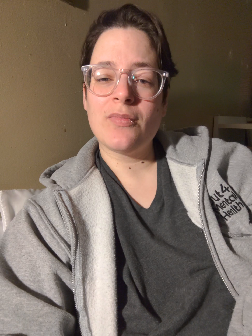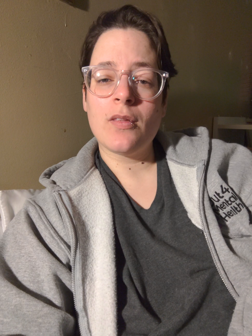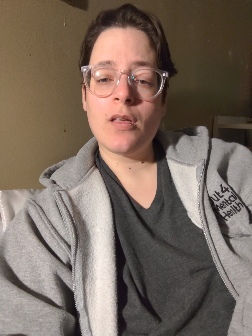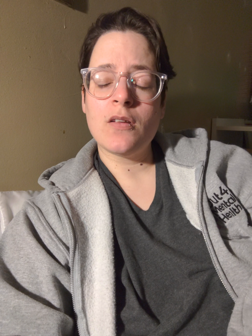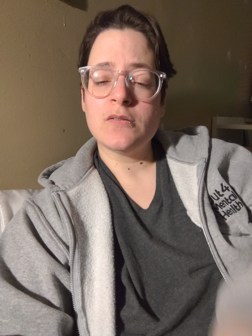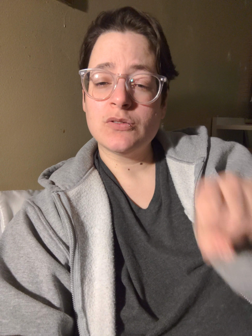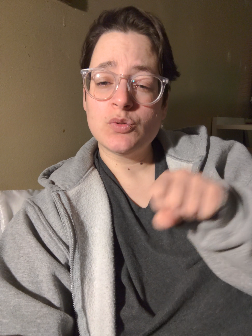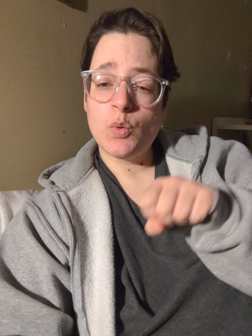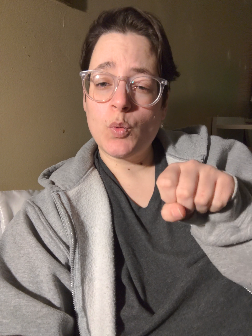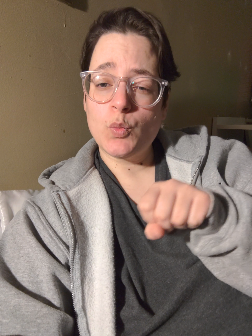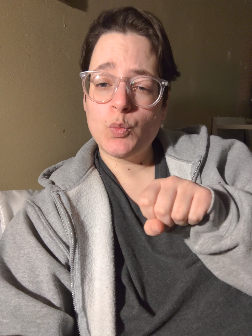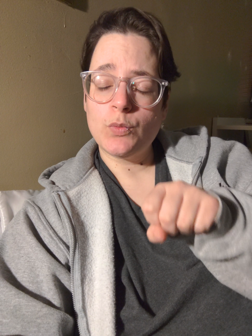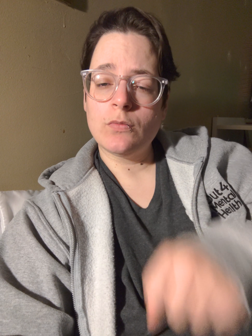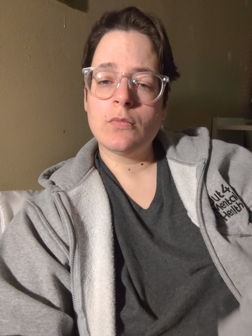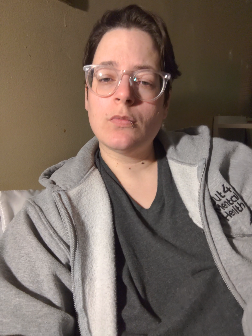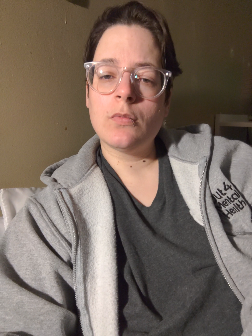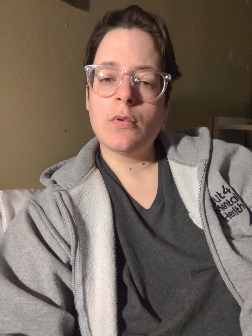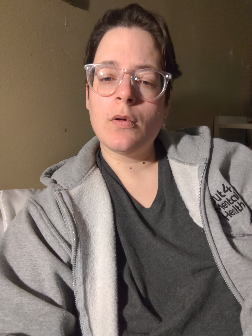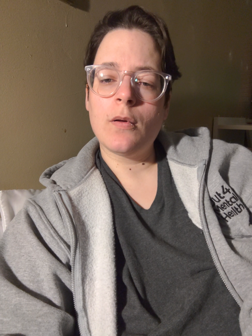shoe